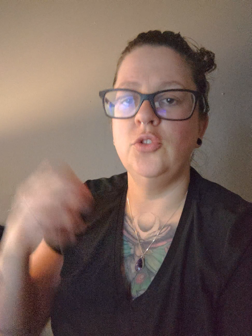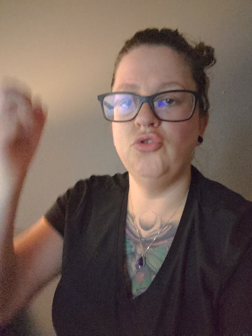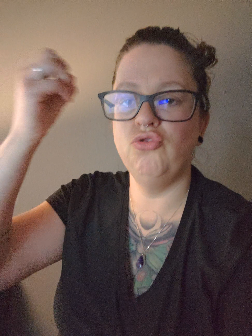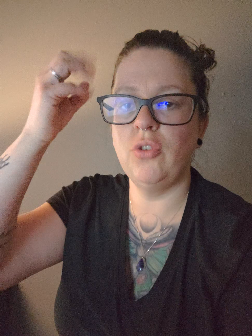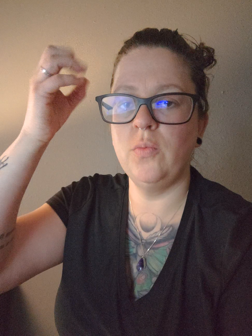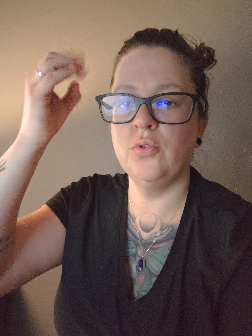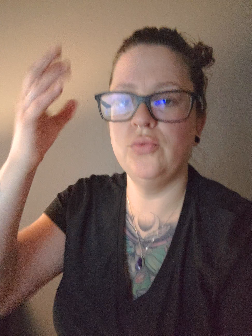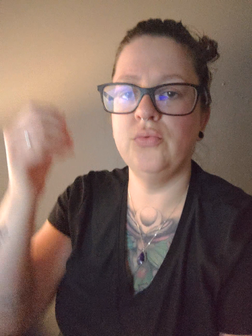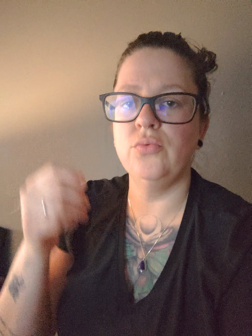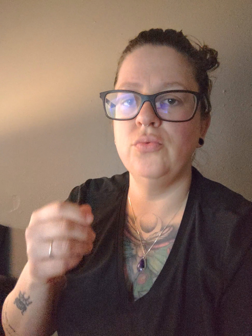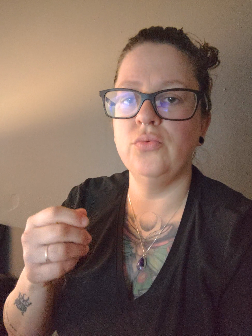shower